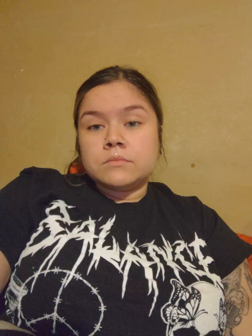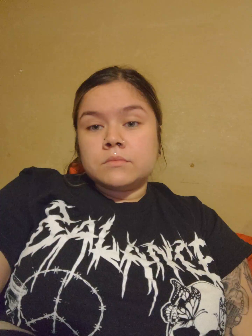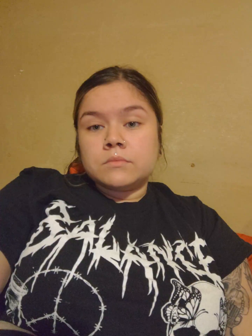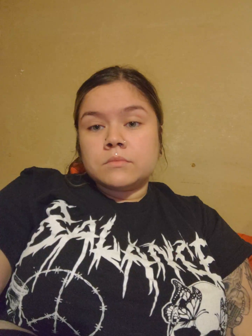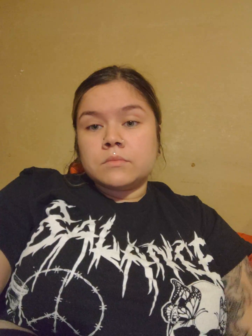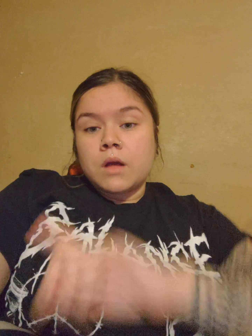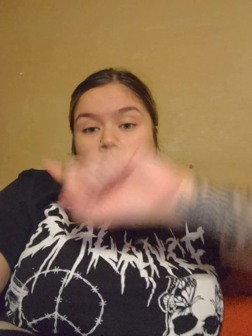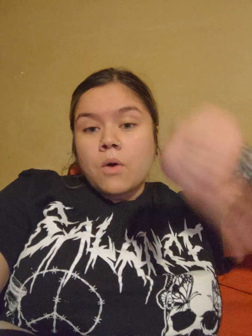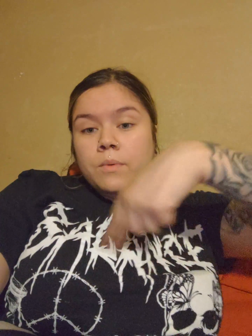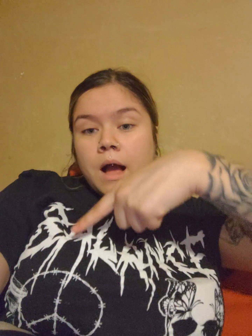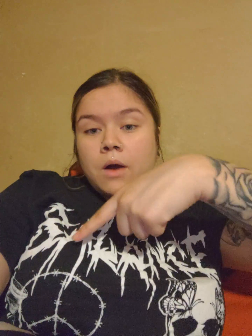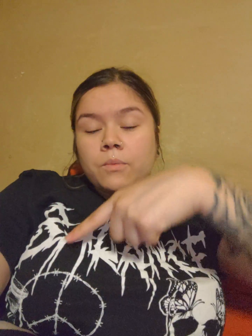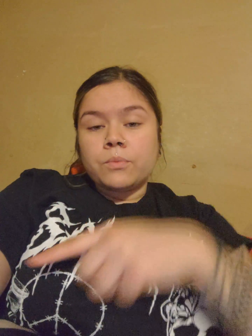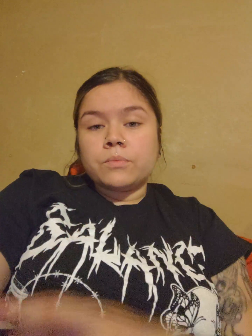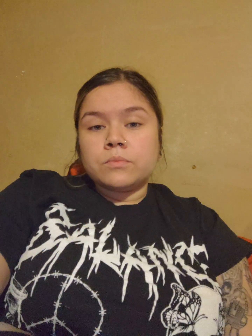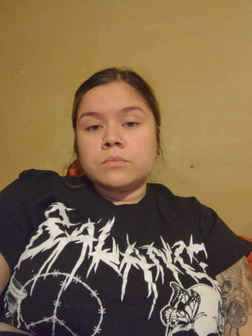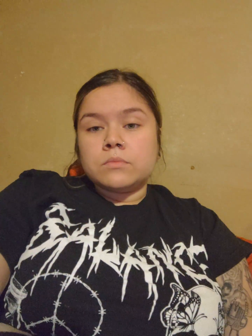around